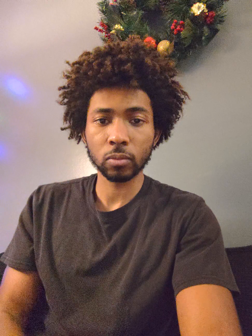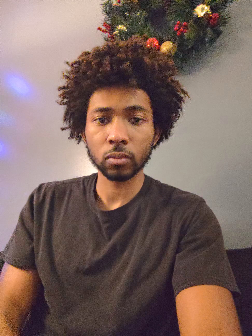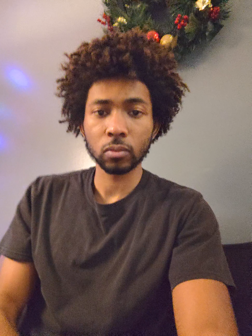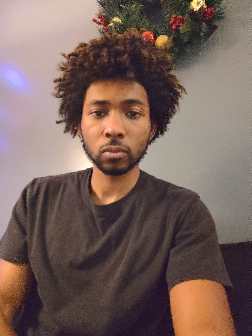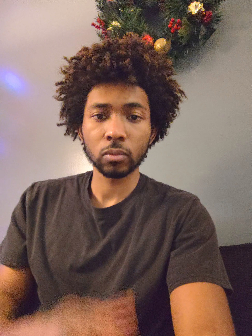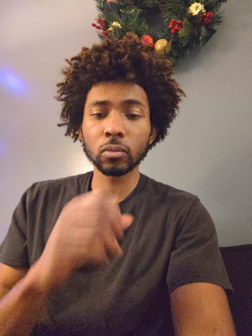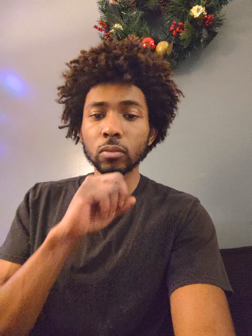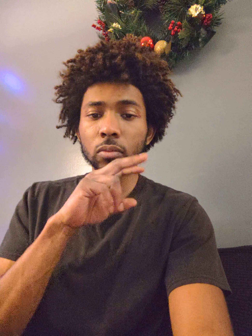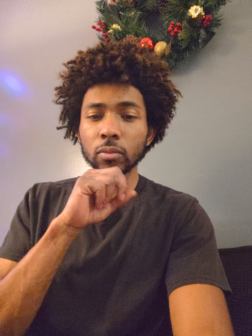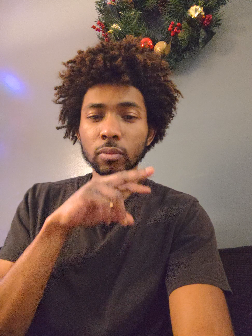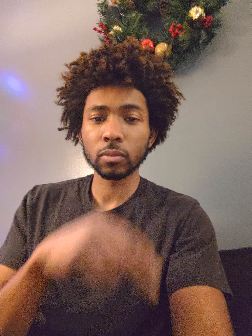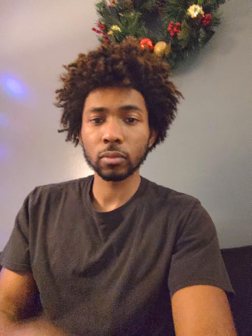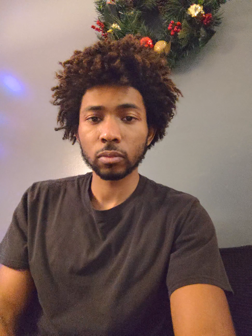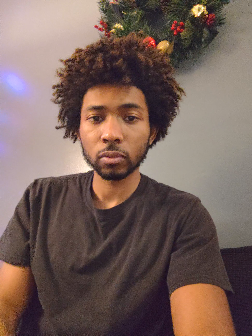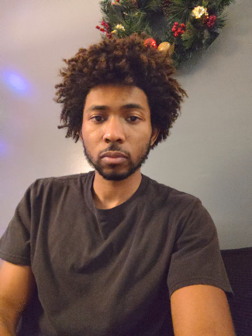frog